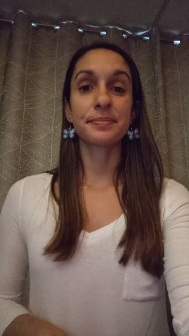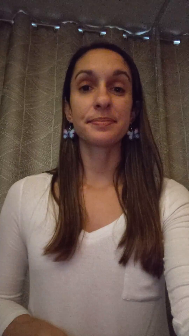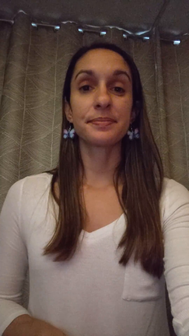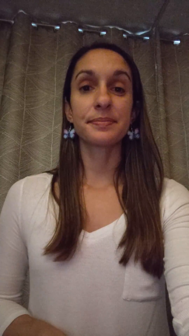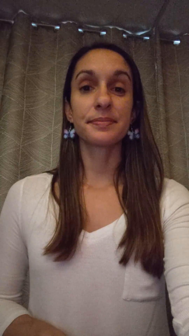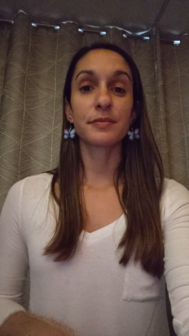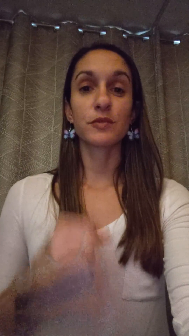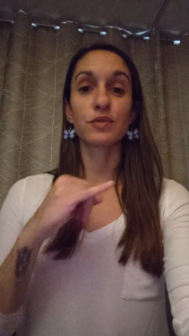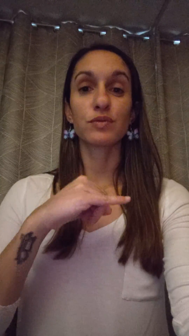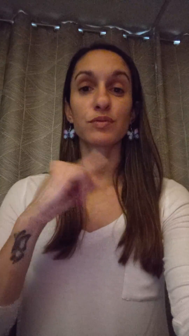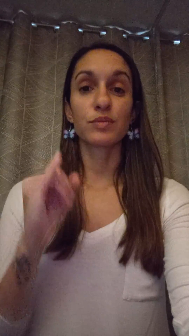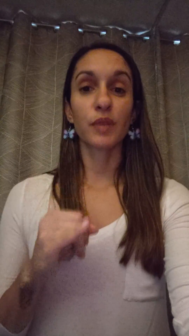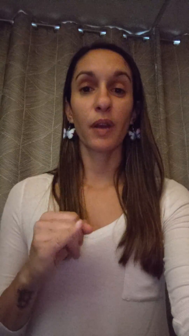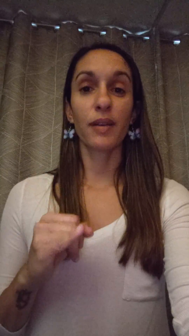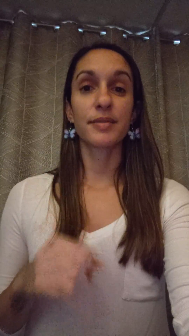draw